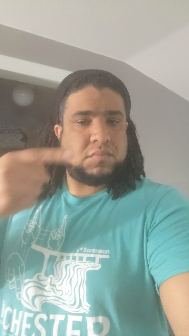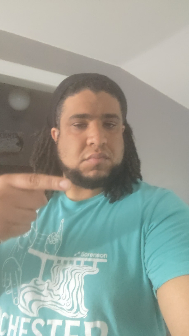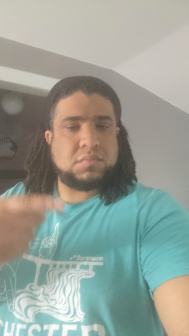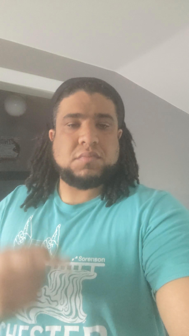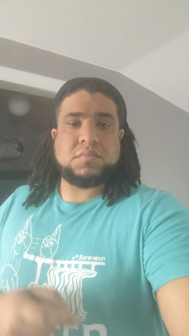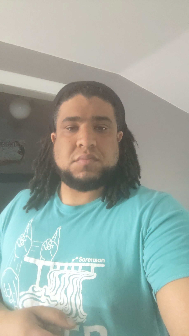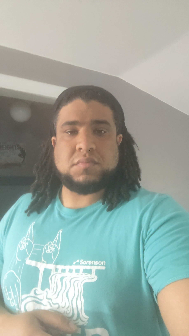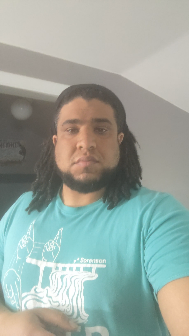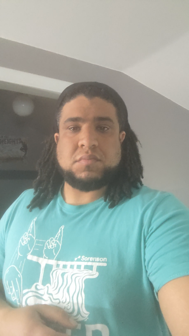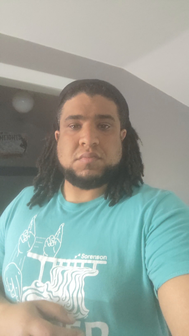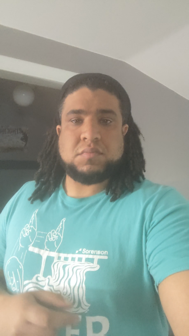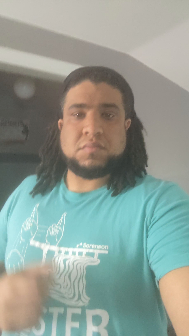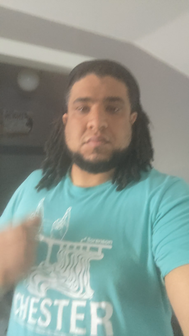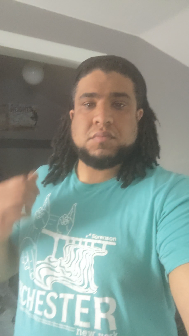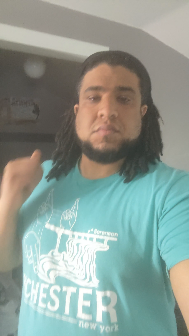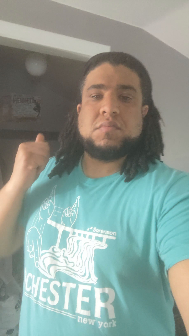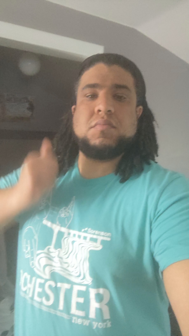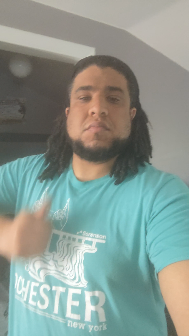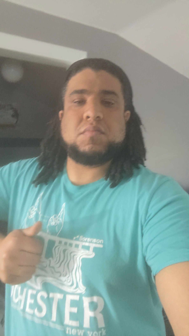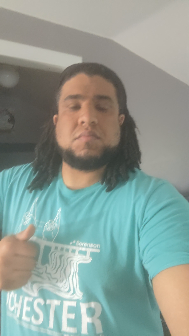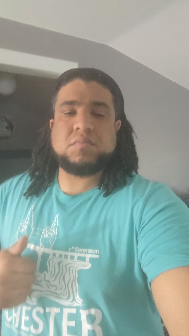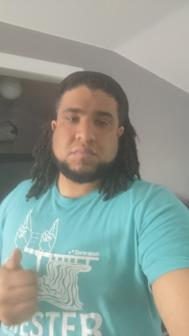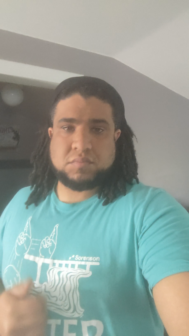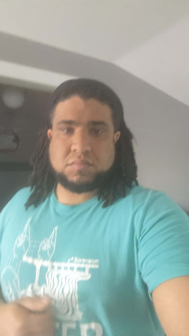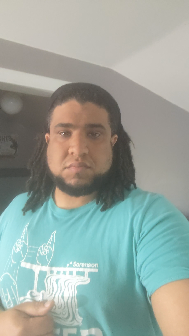coats